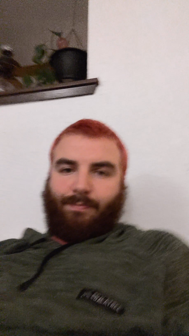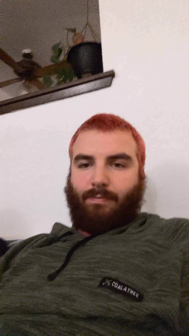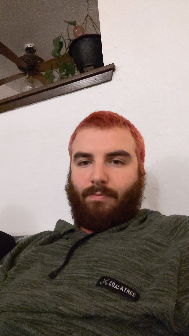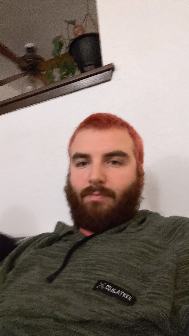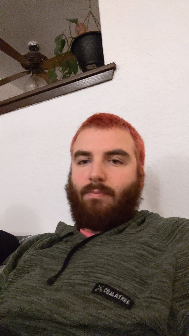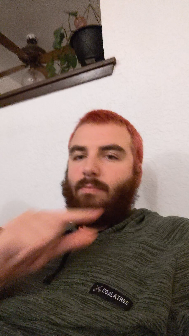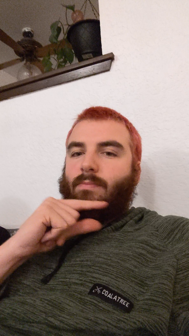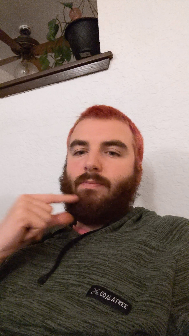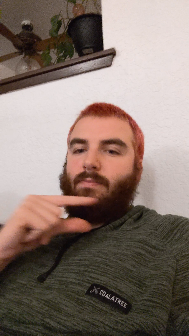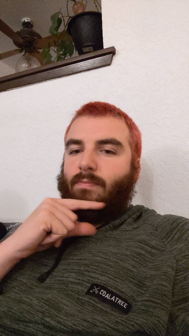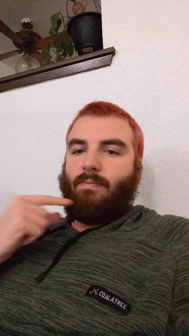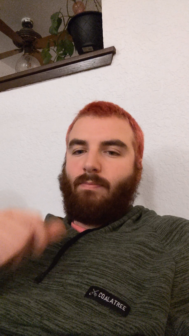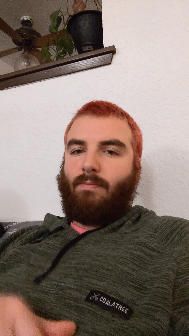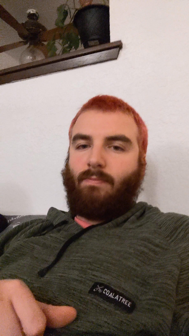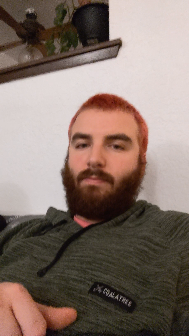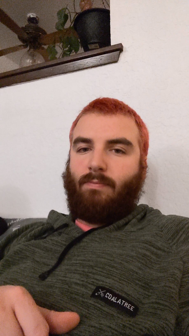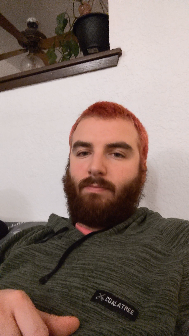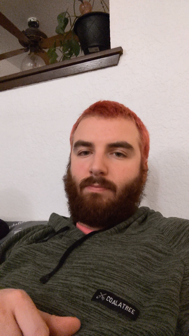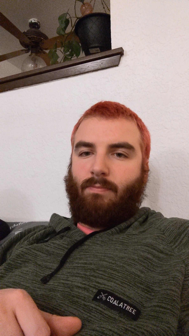glue